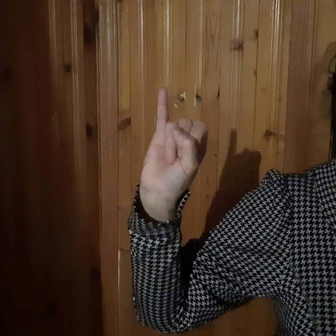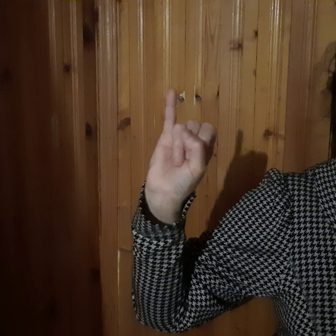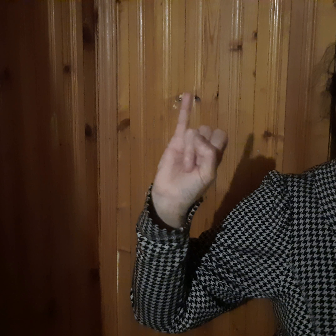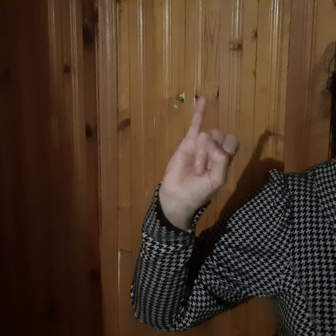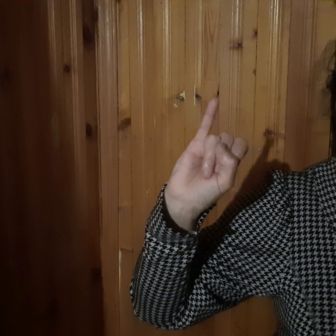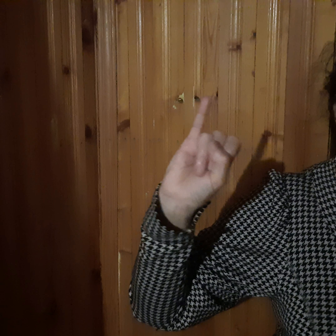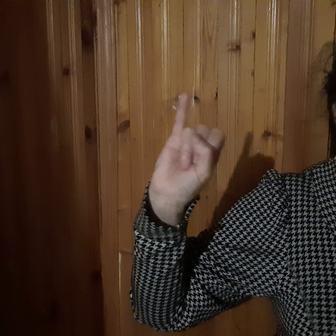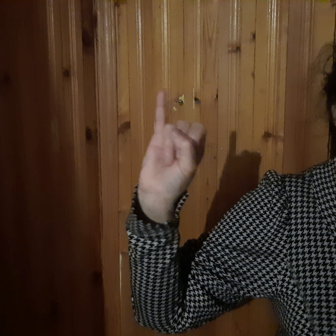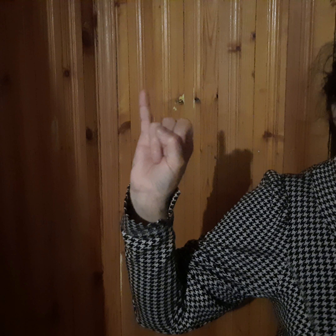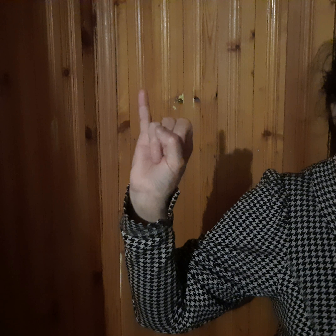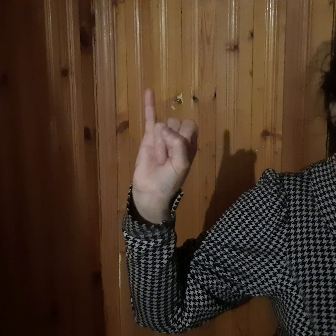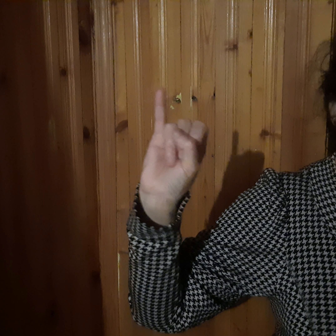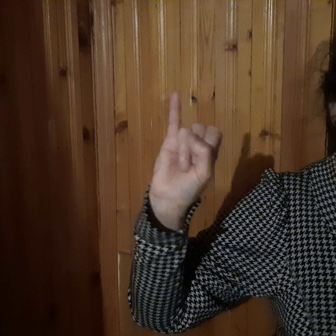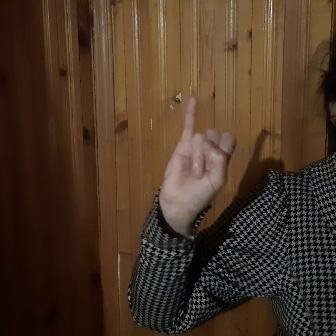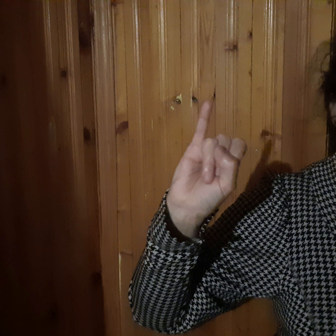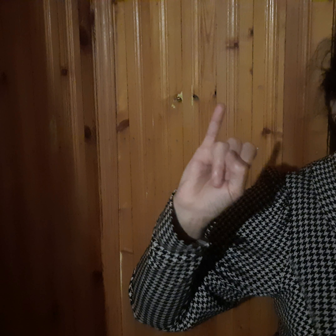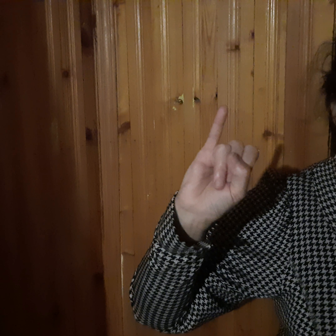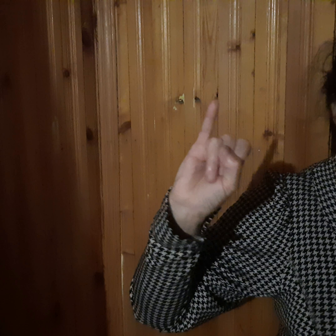Ї